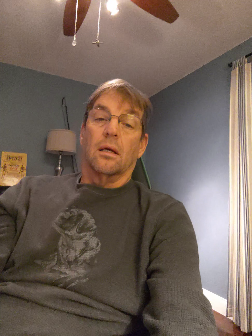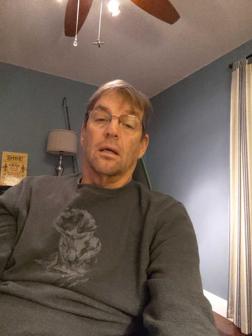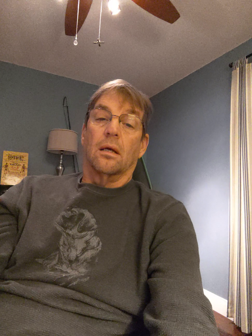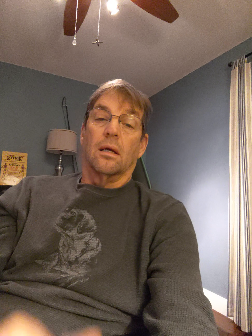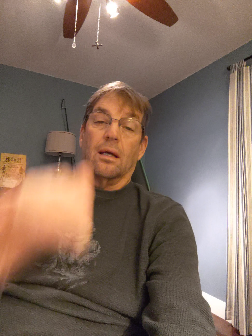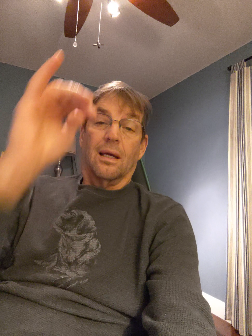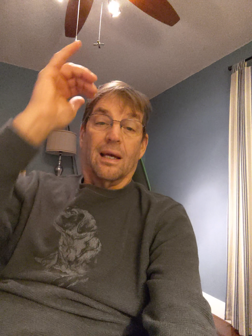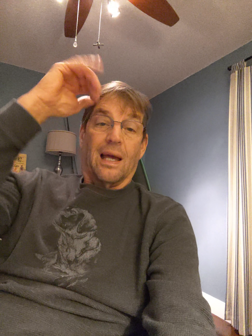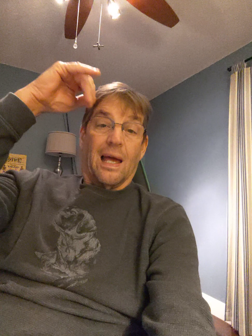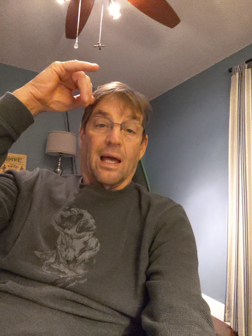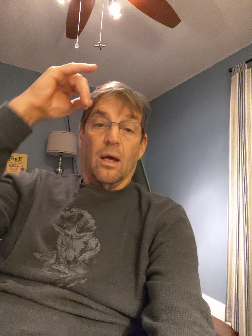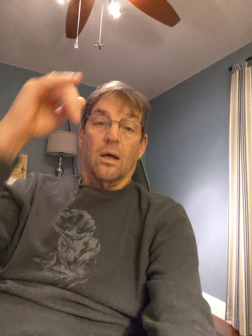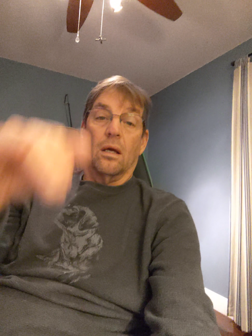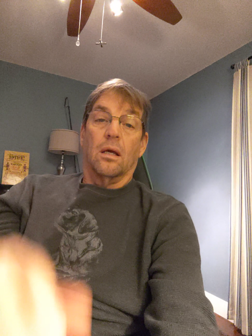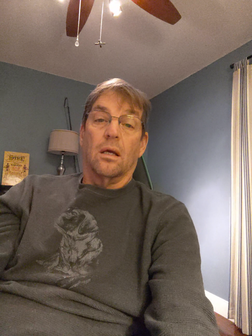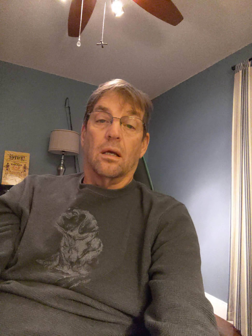cow